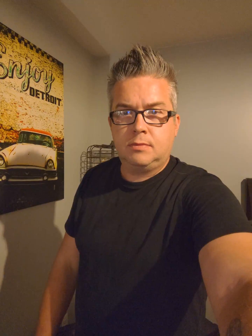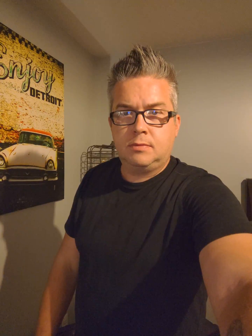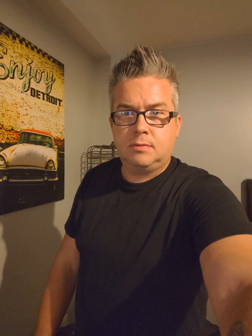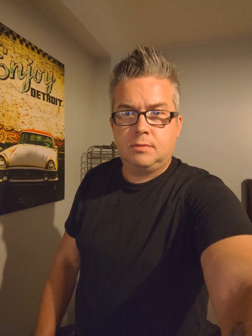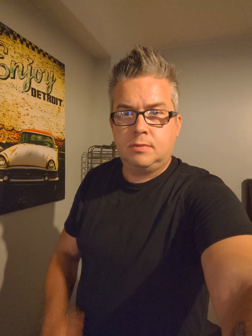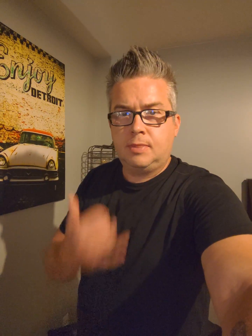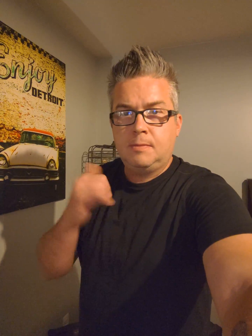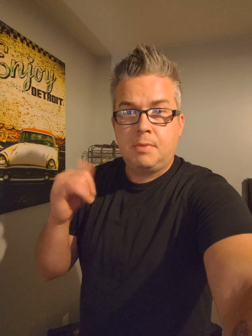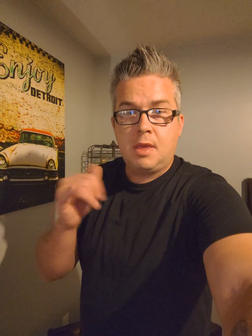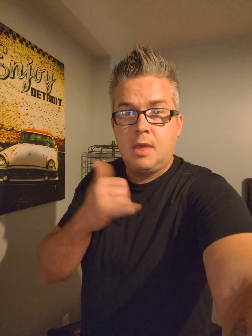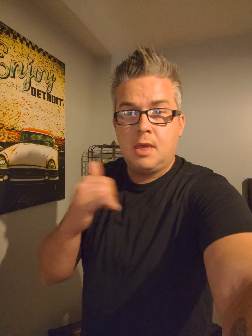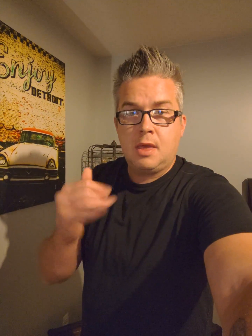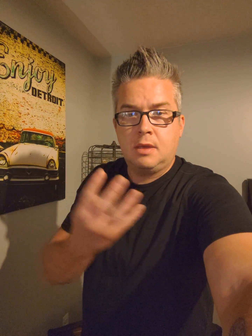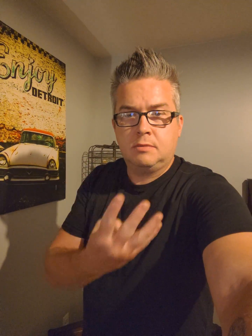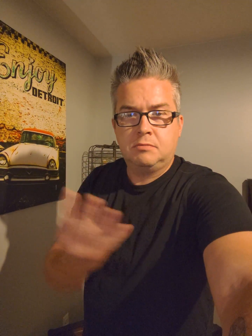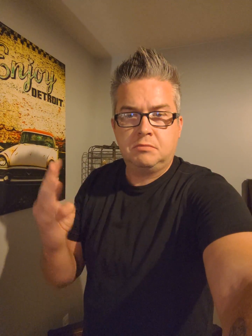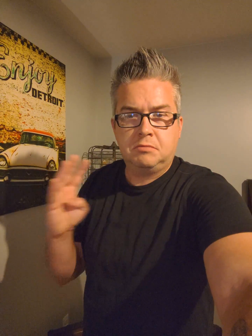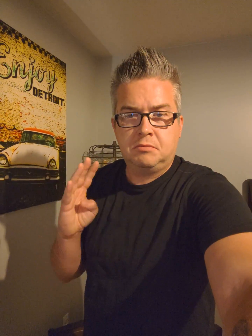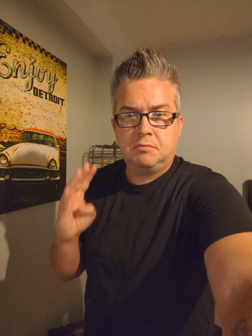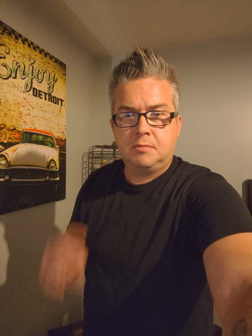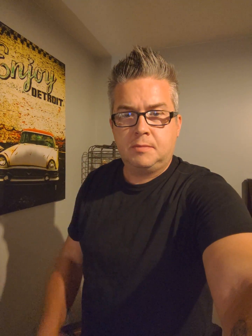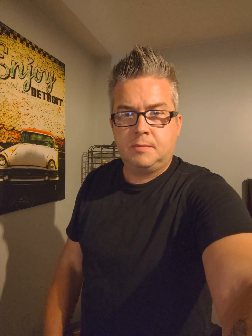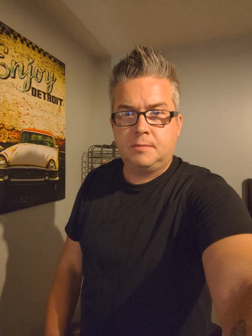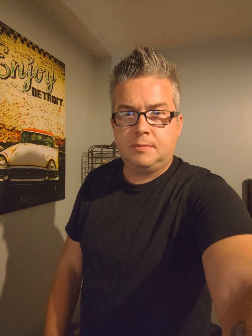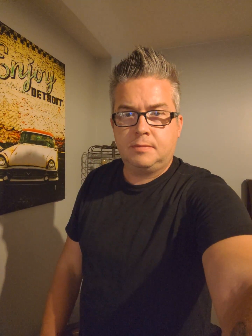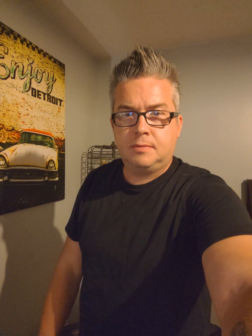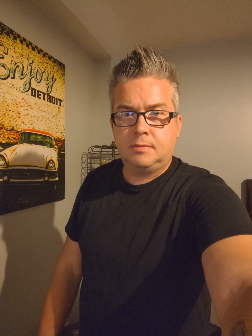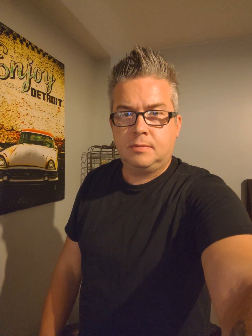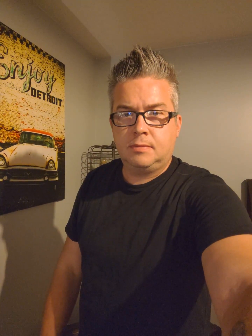playpen